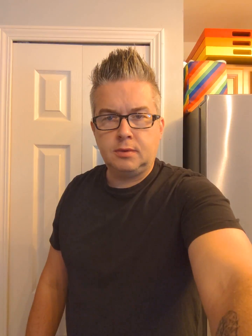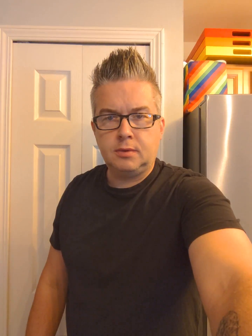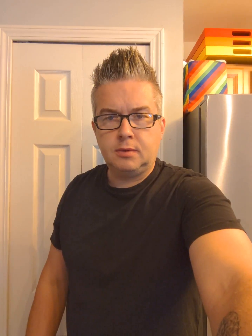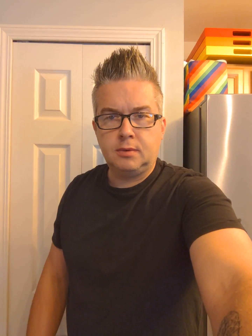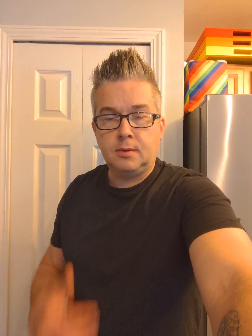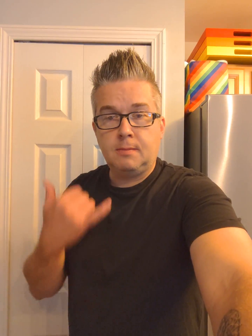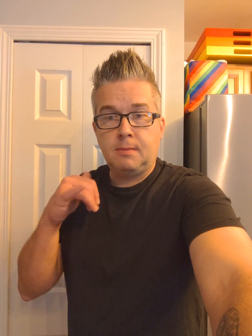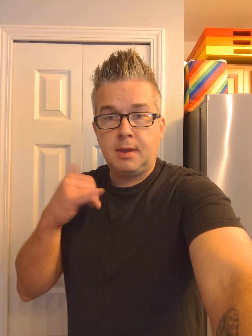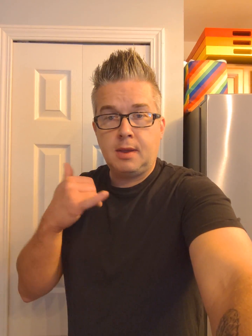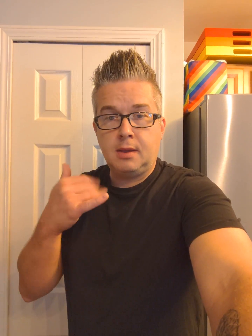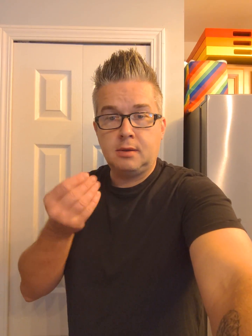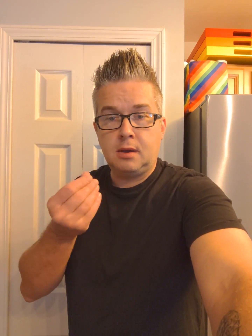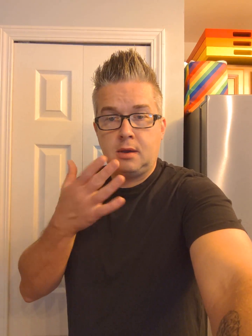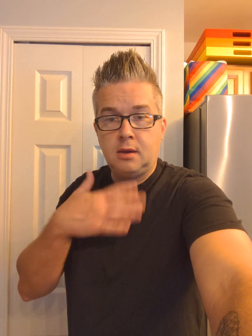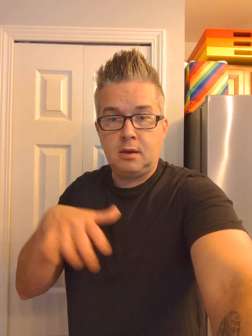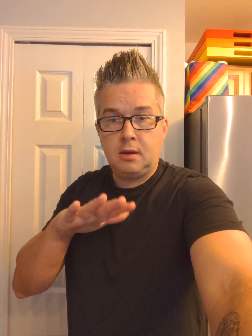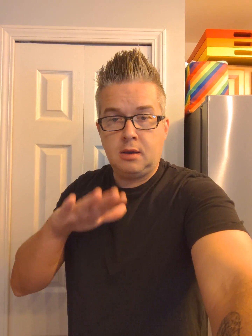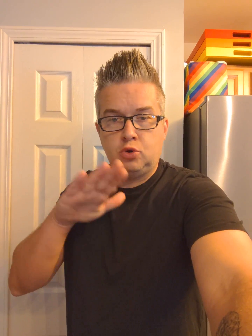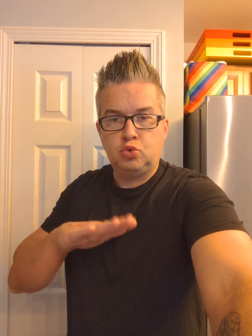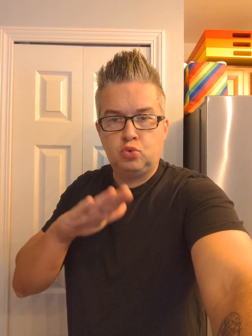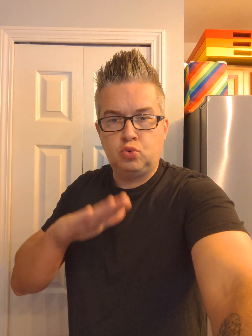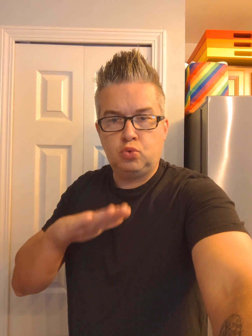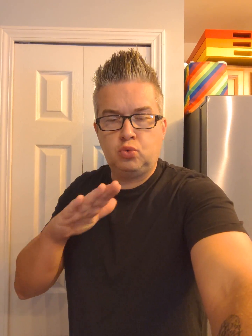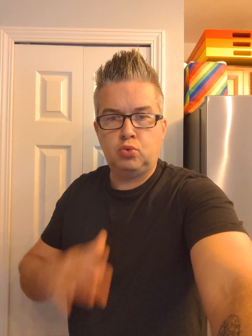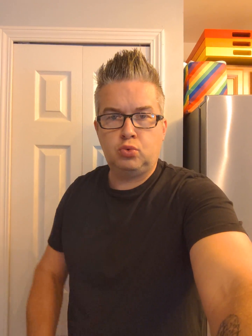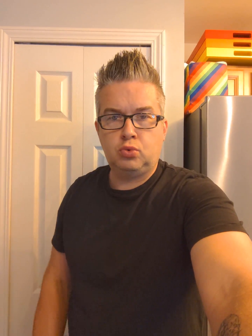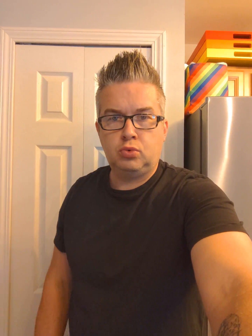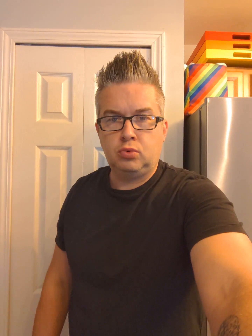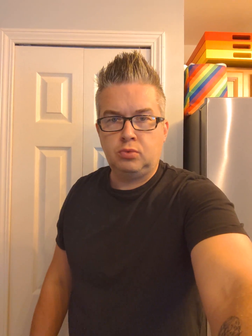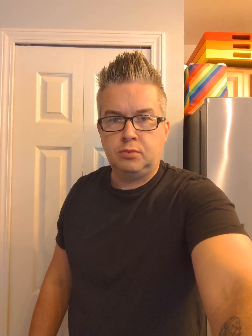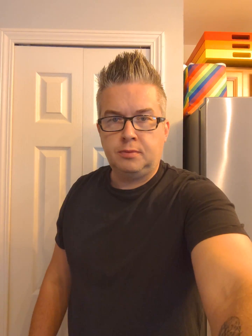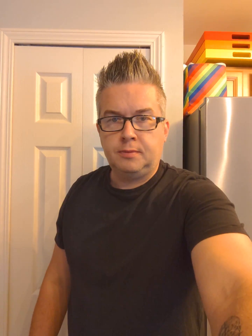playground